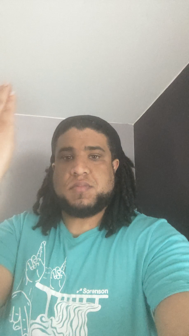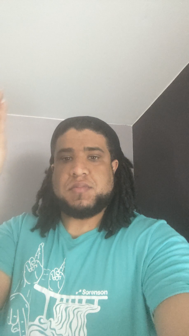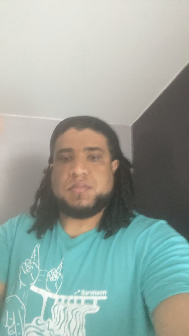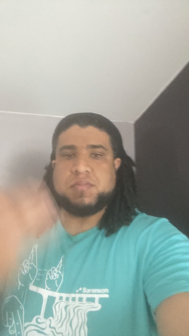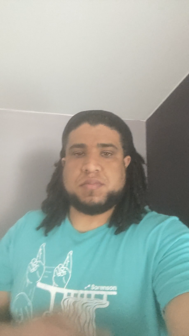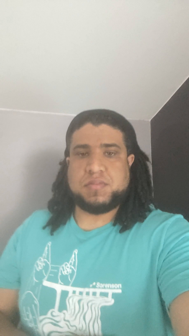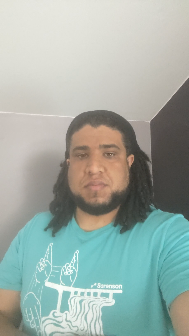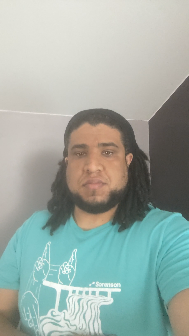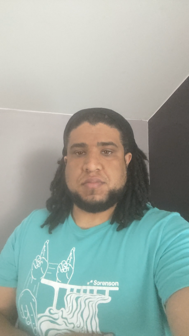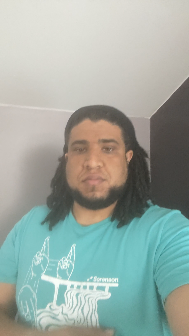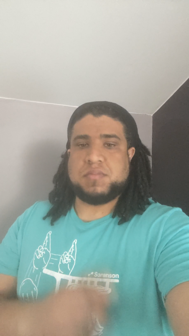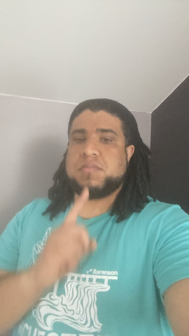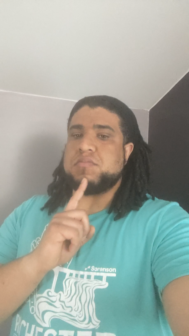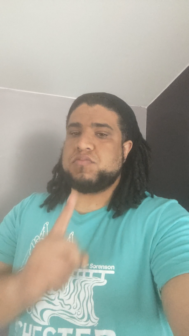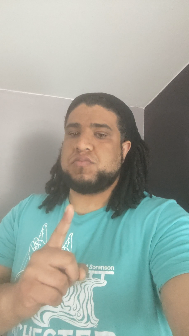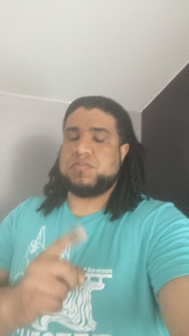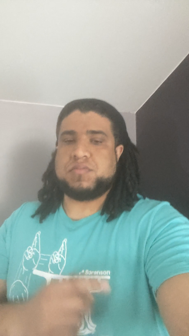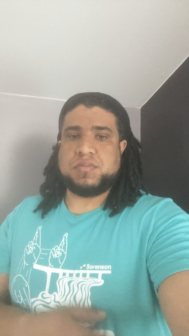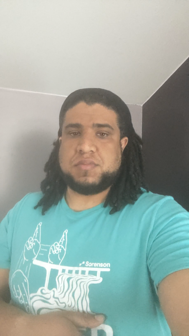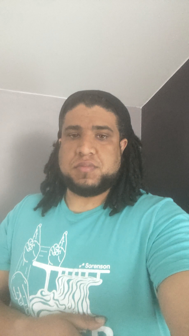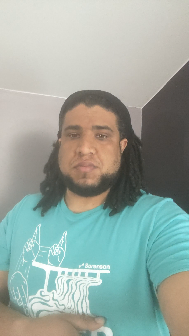is